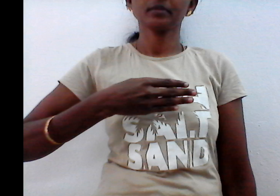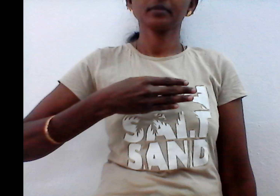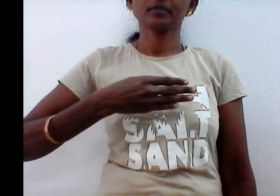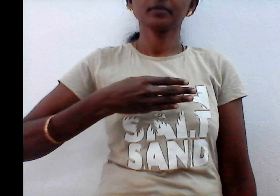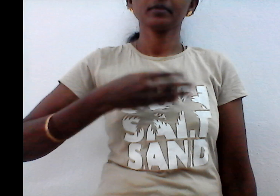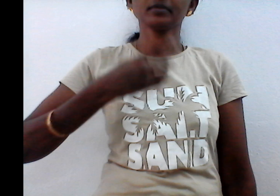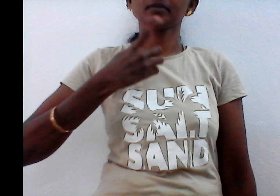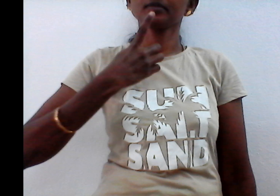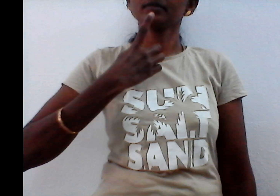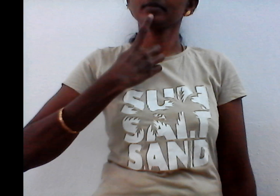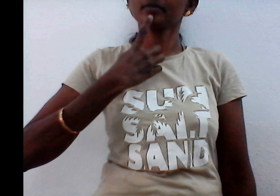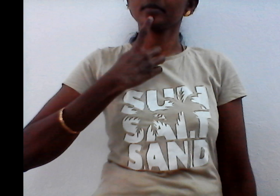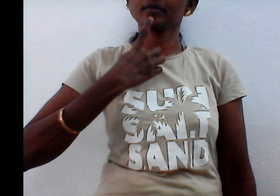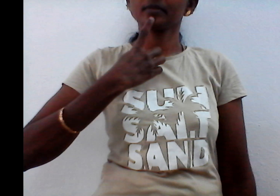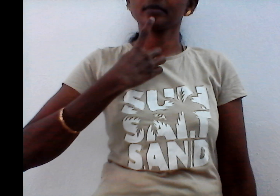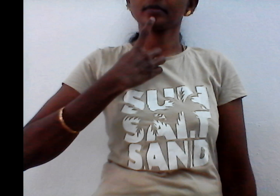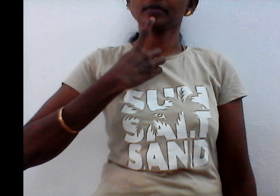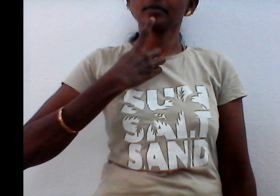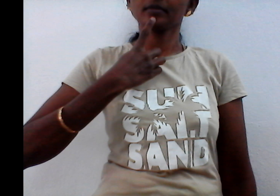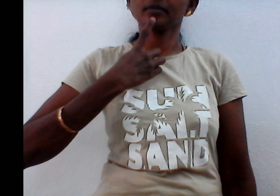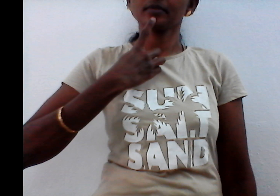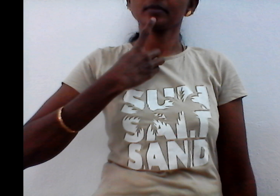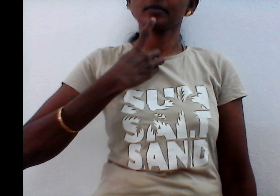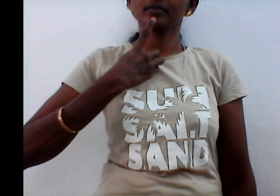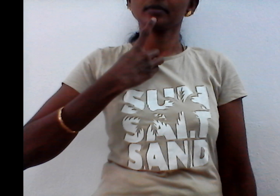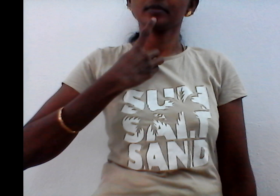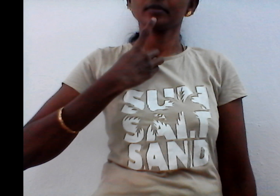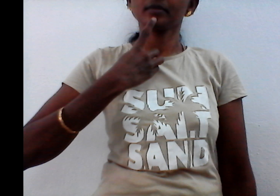അം